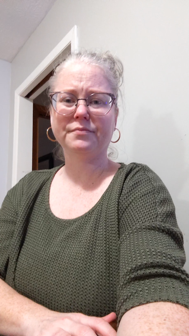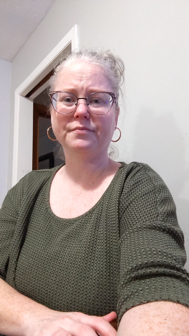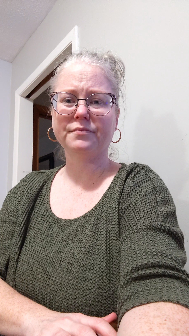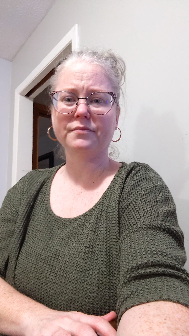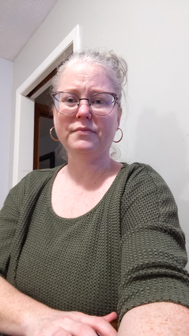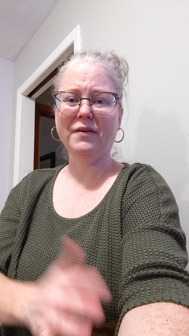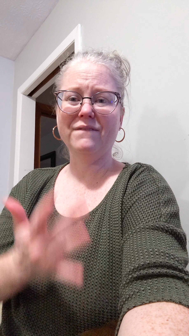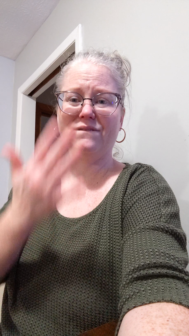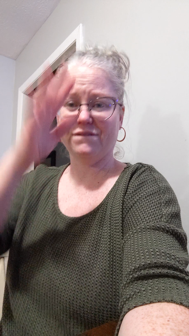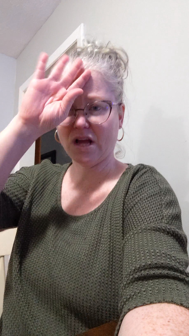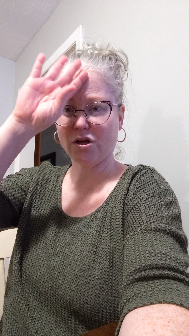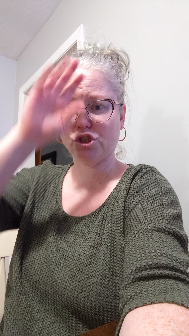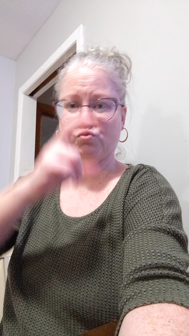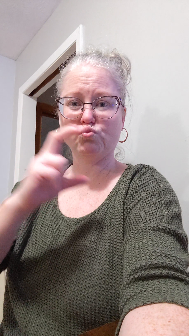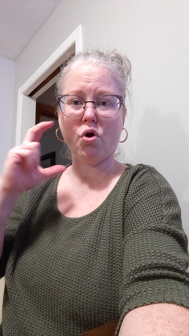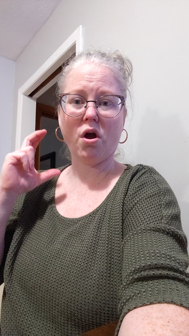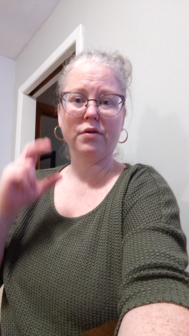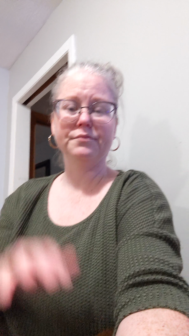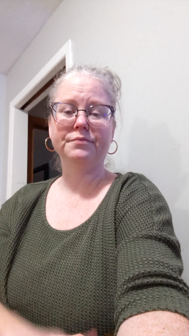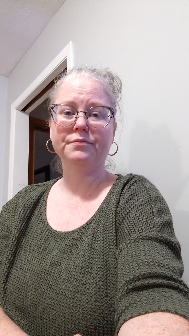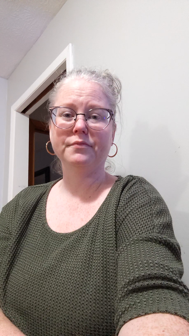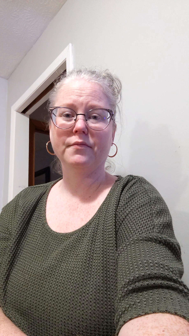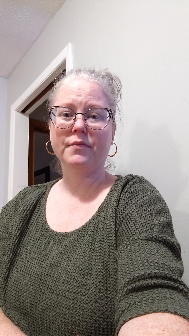fire truck